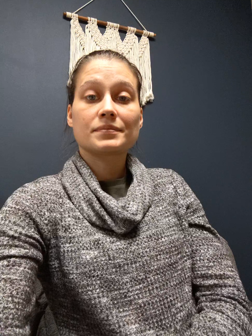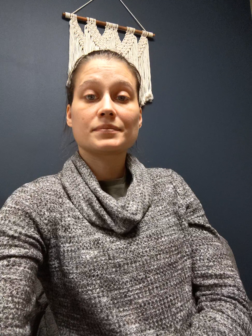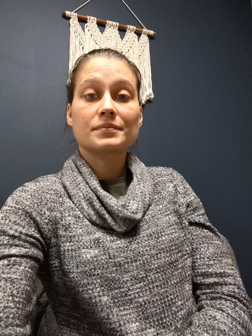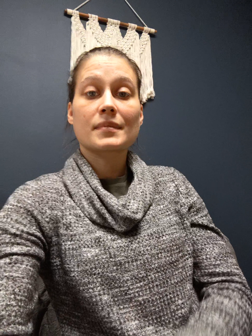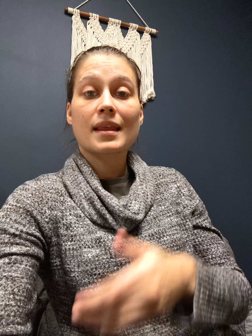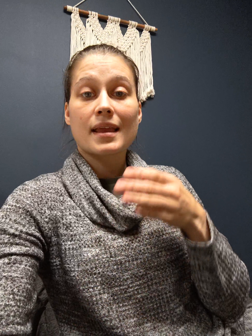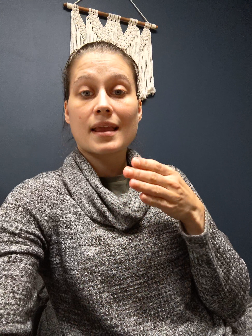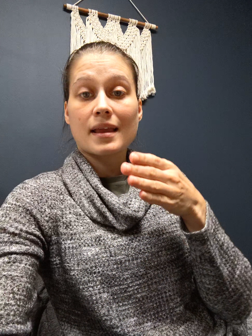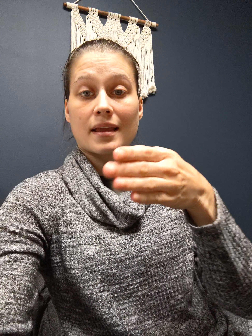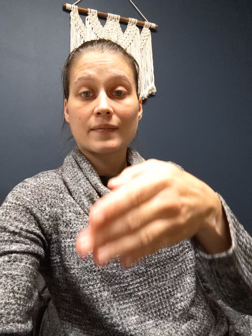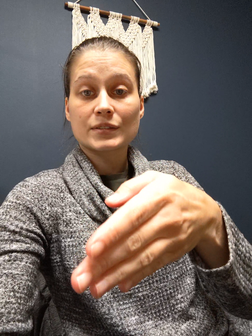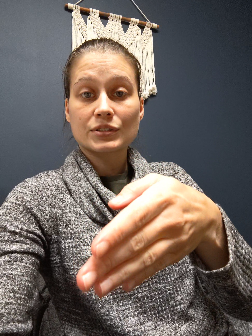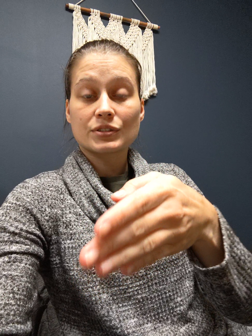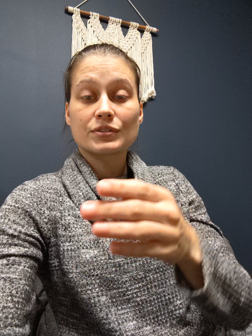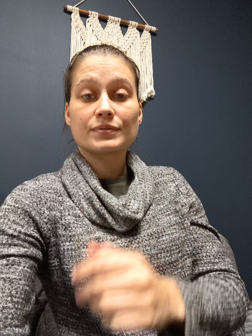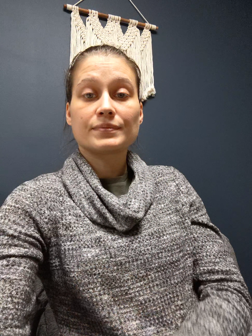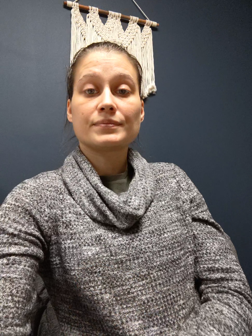after